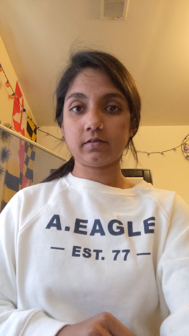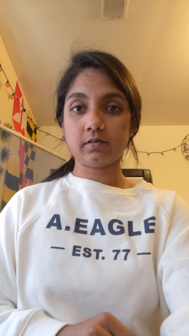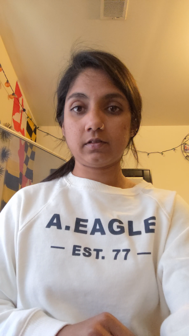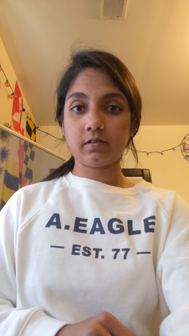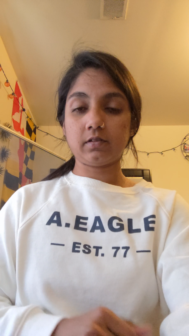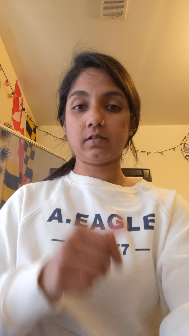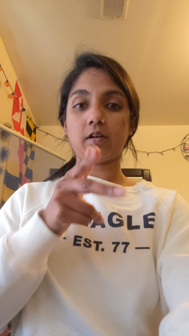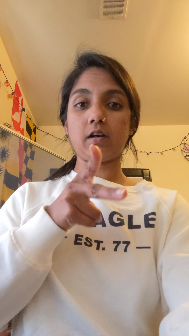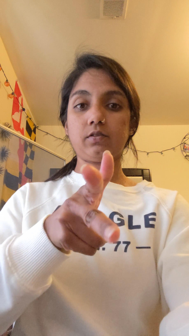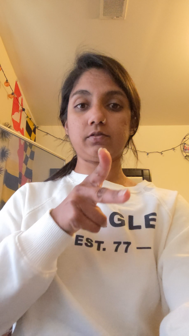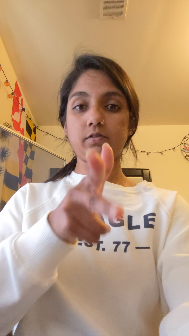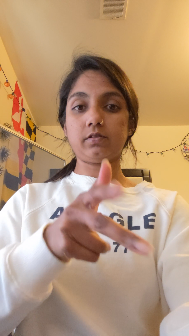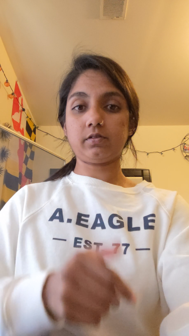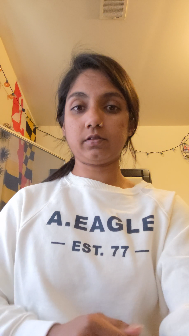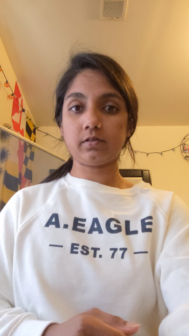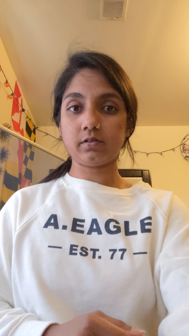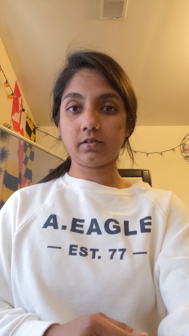garage